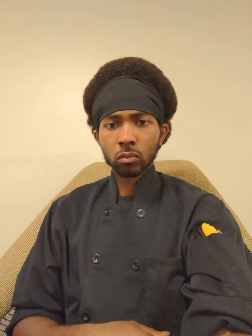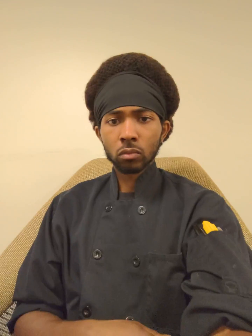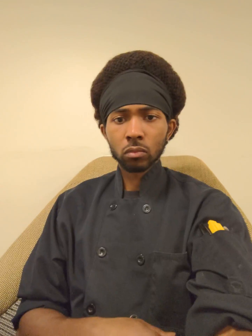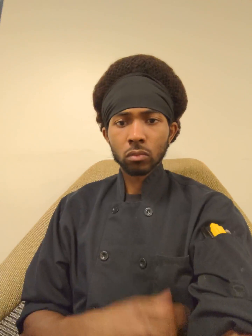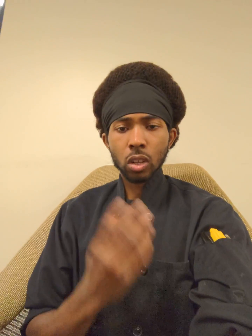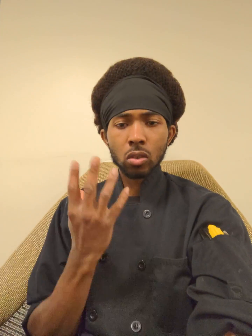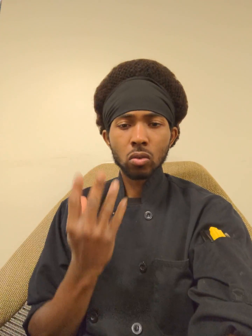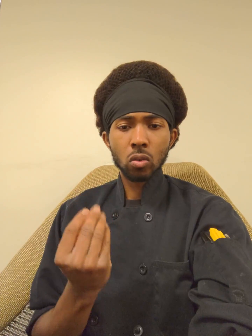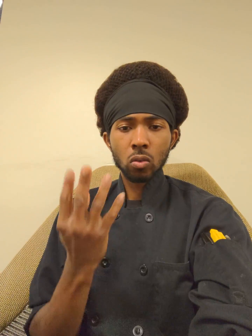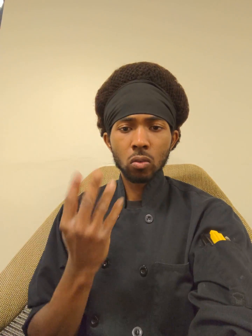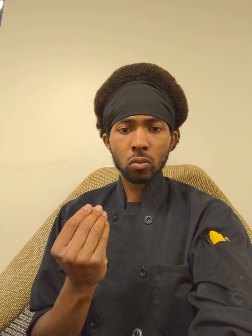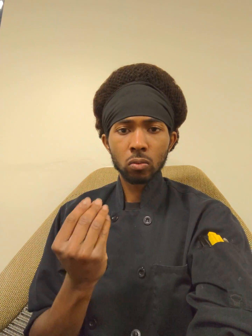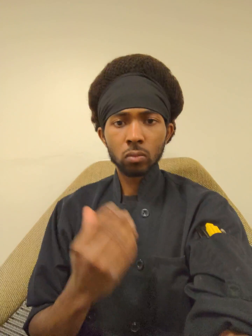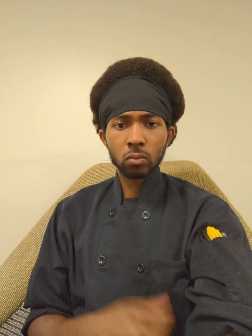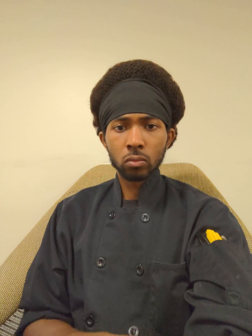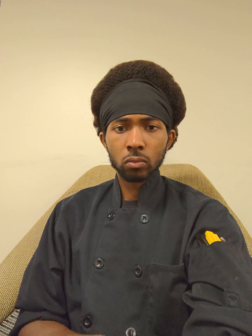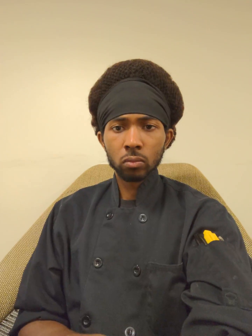gentle